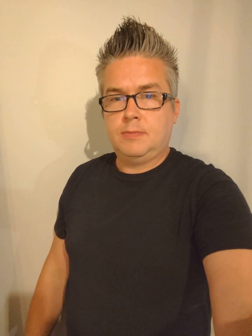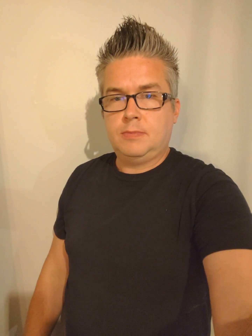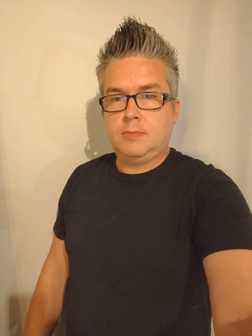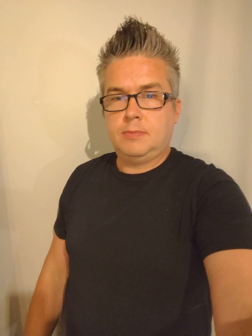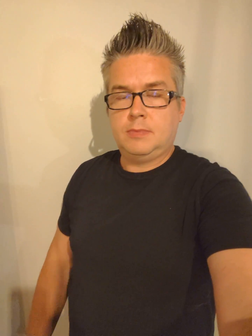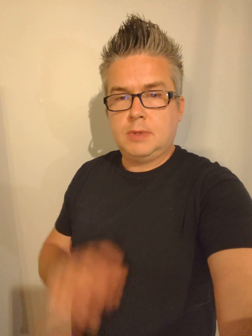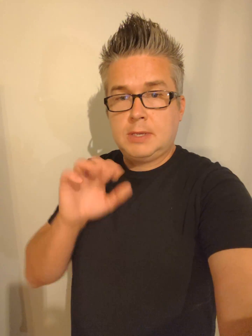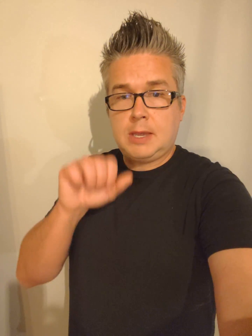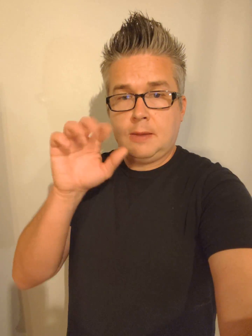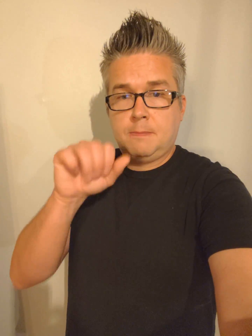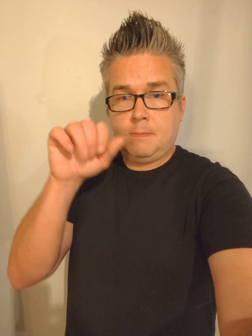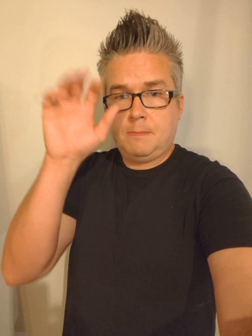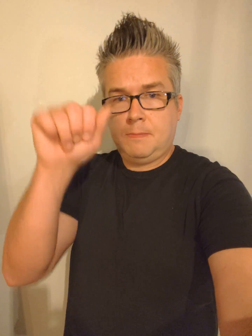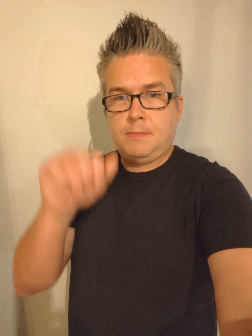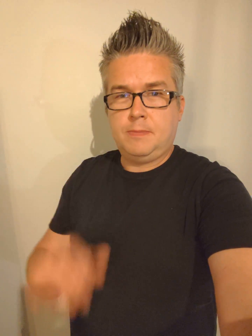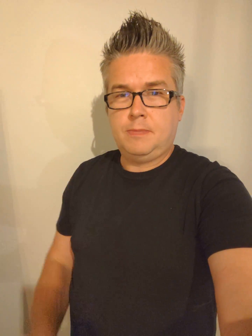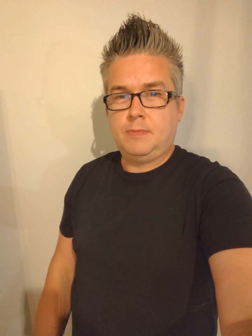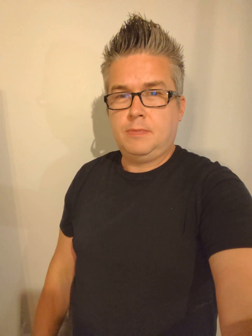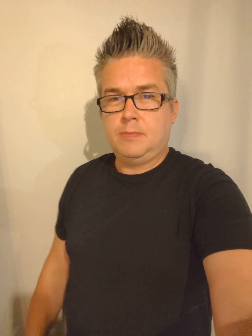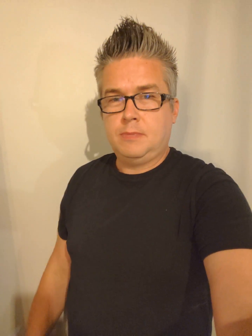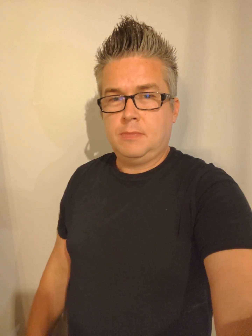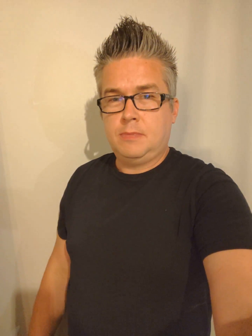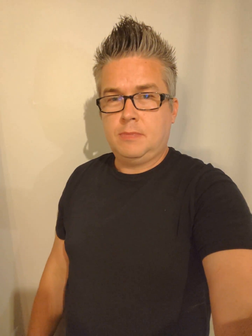climb